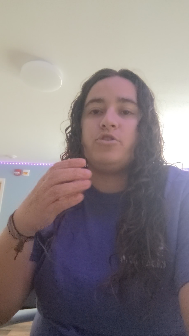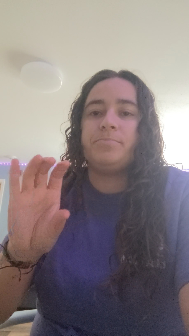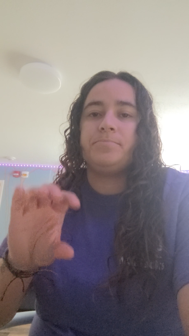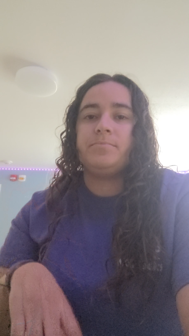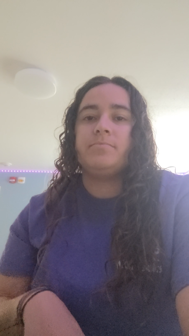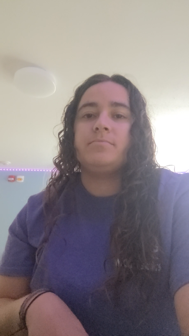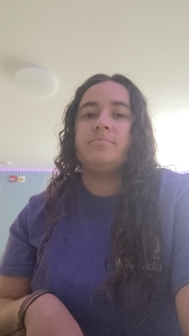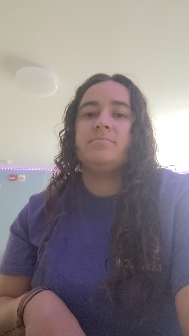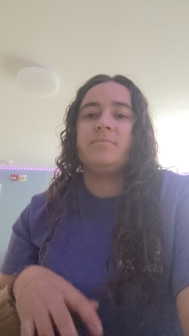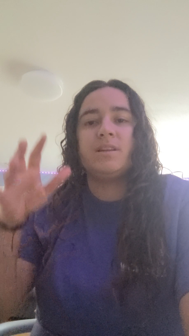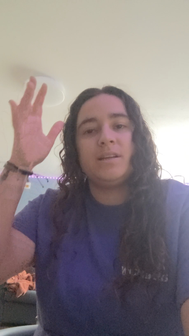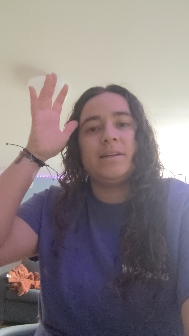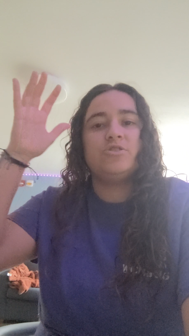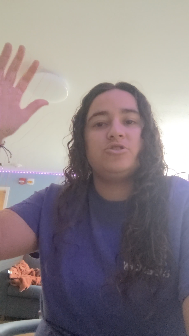deer